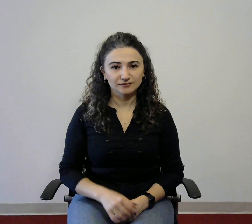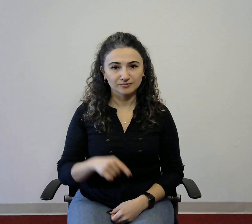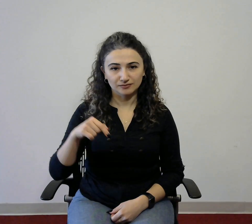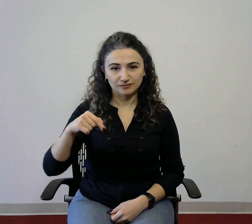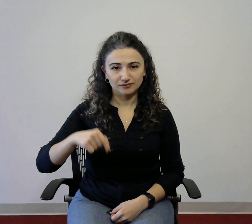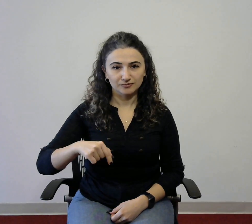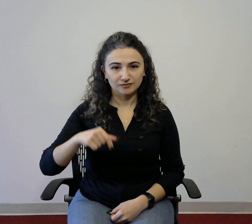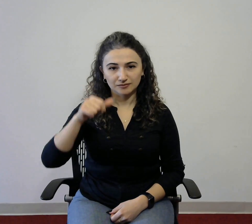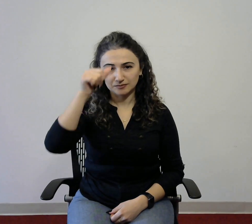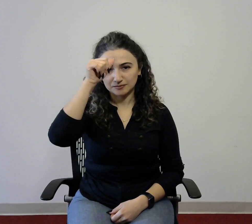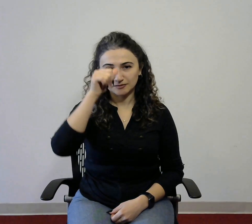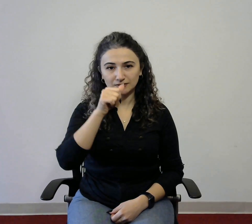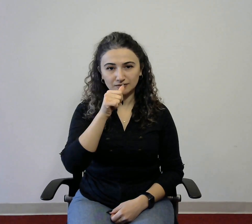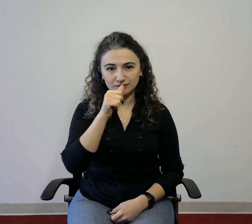bu ay